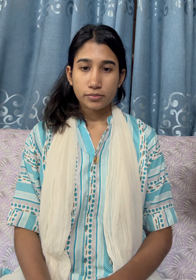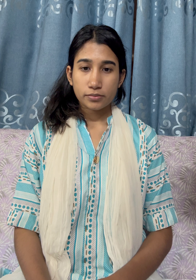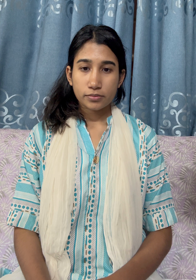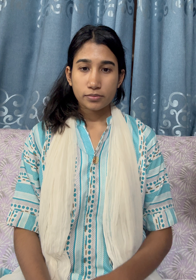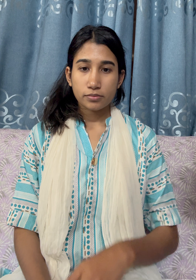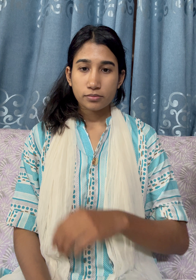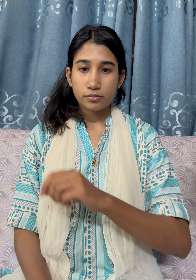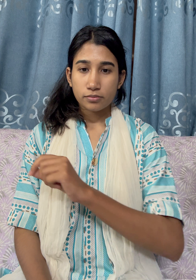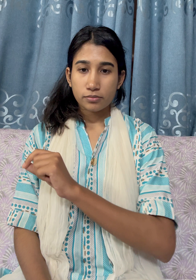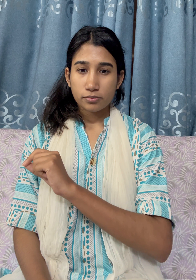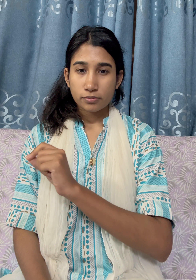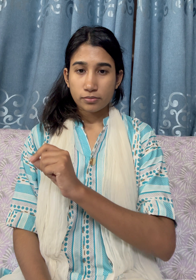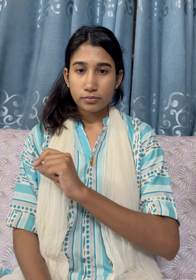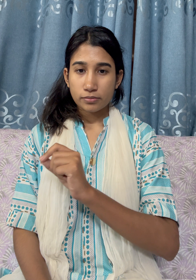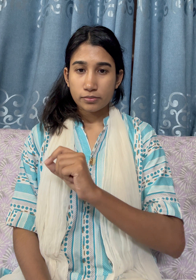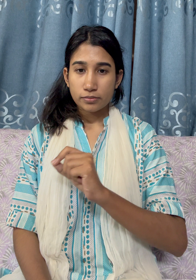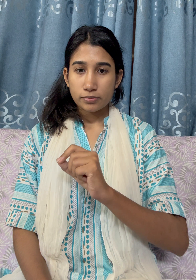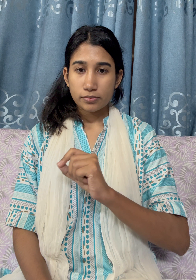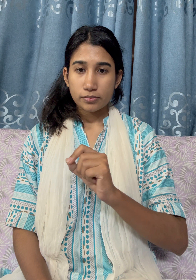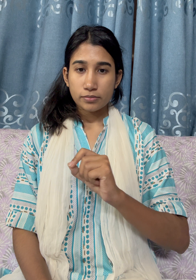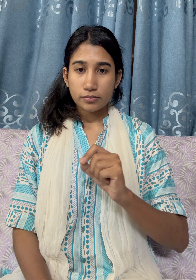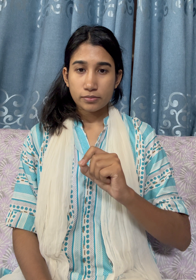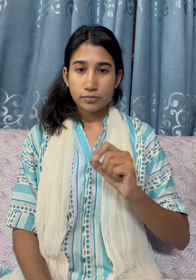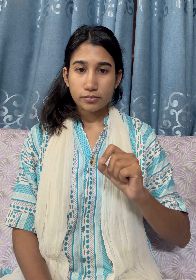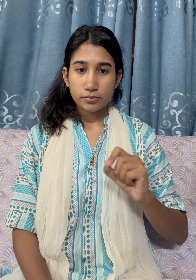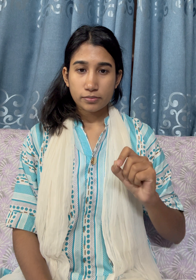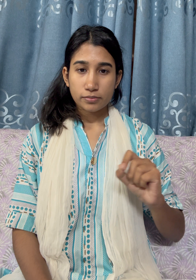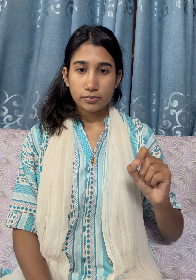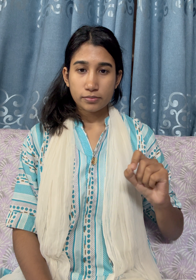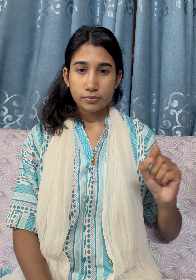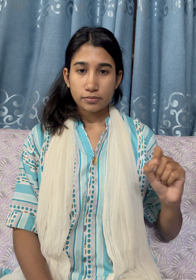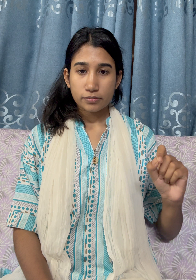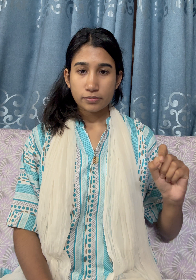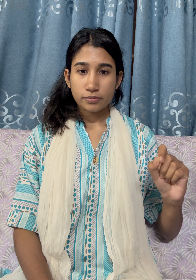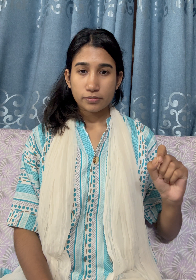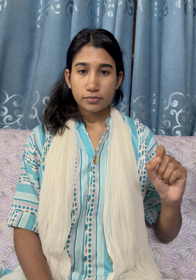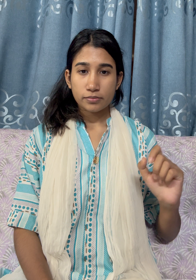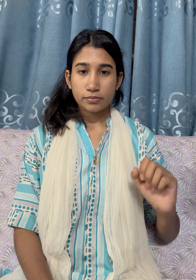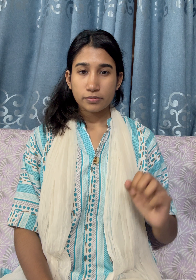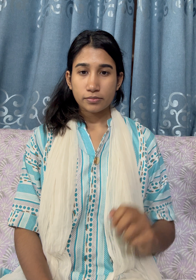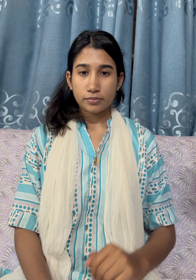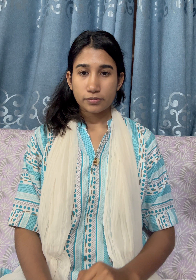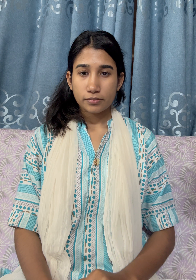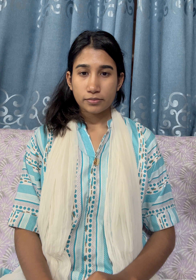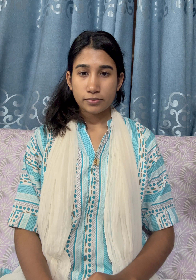কলম